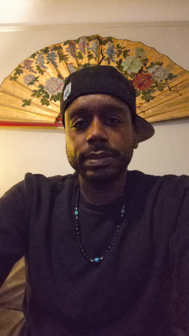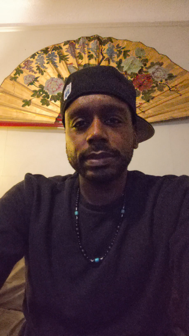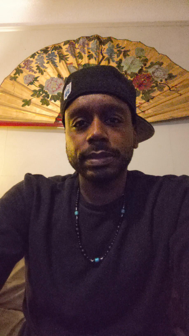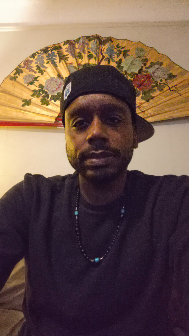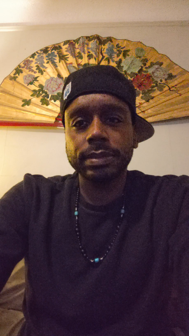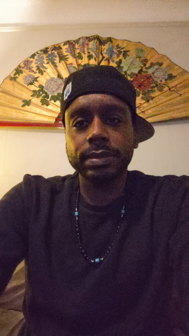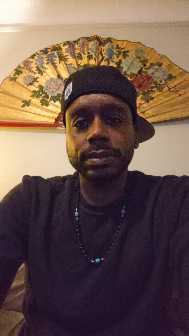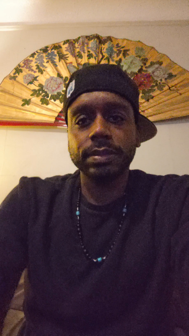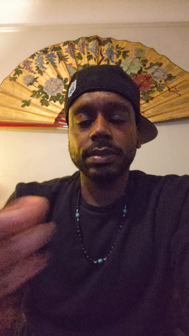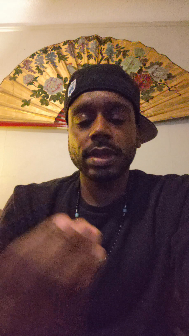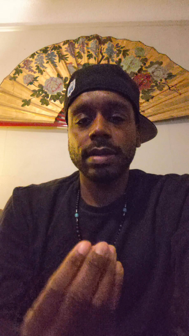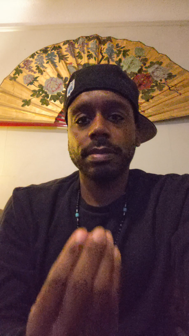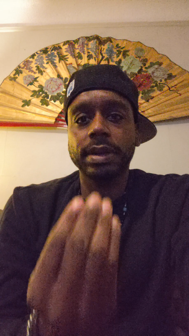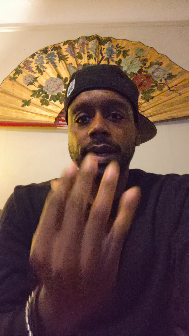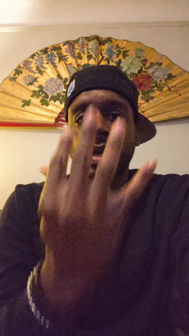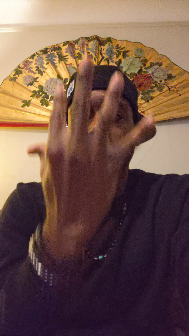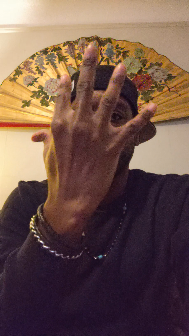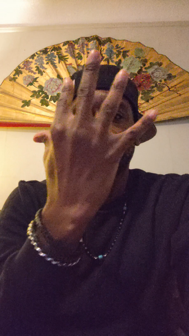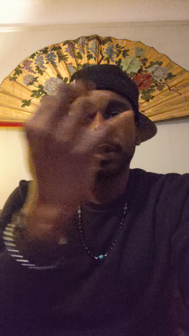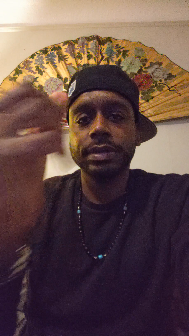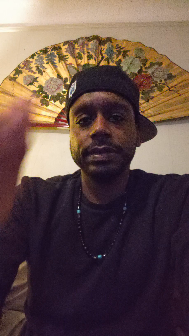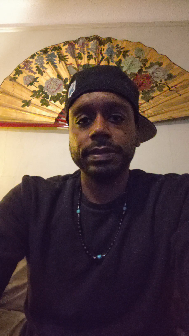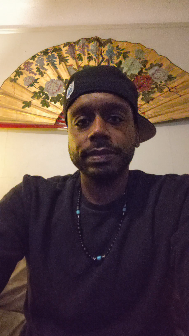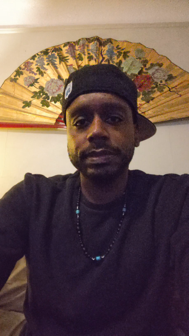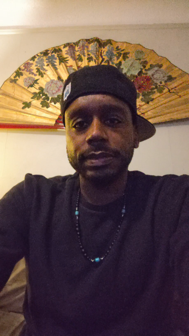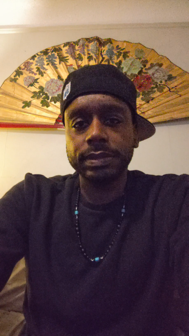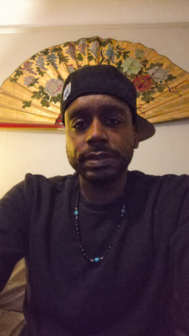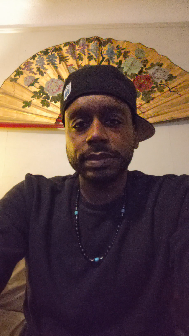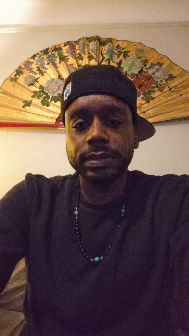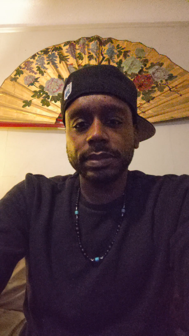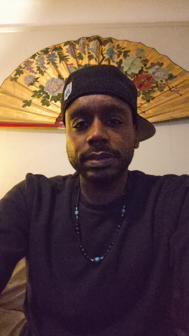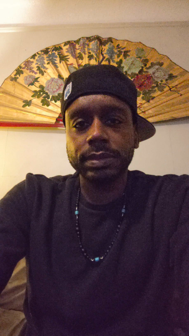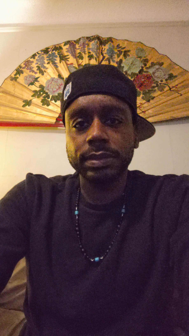plants